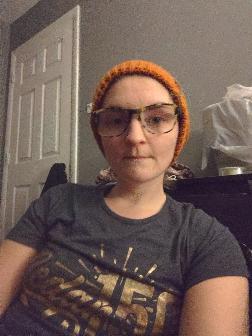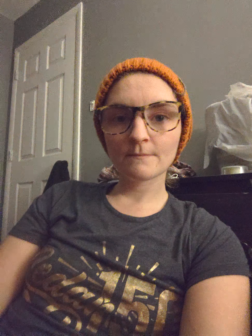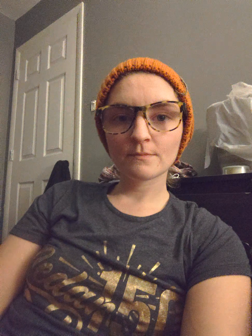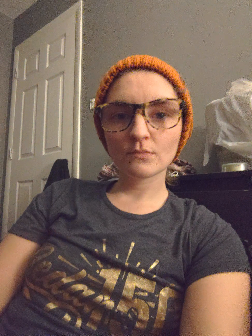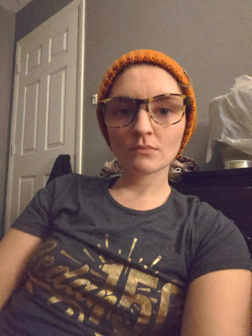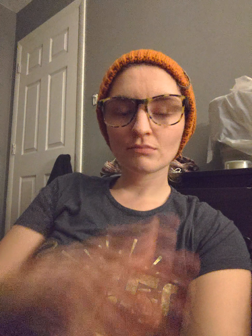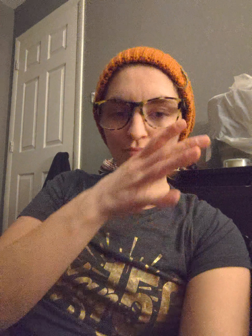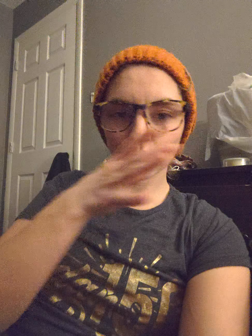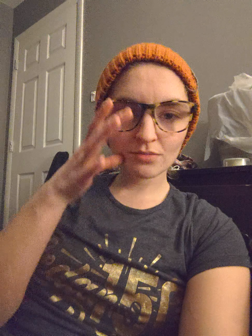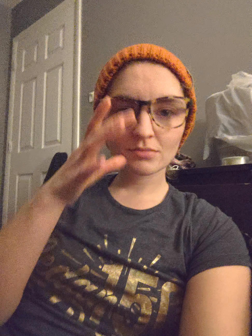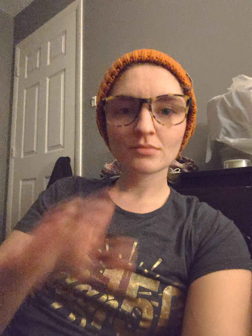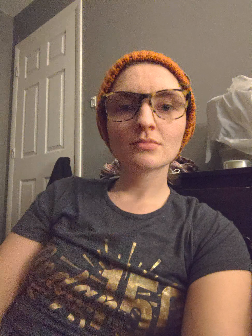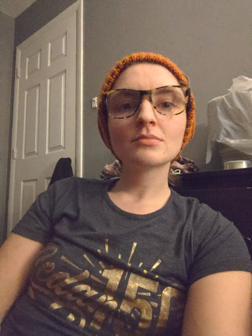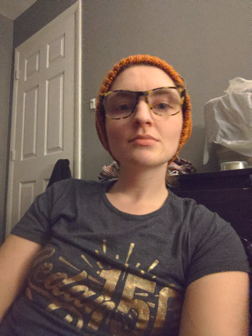farm